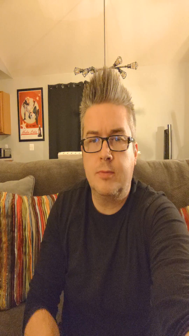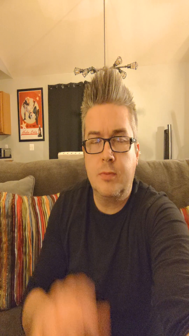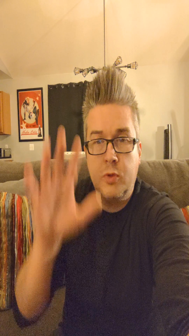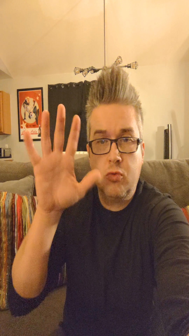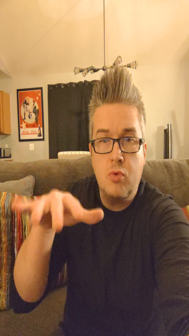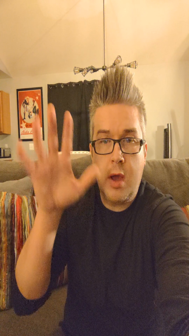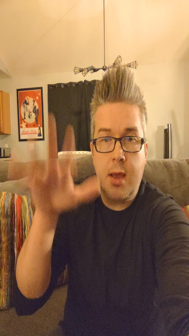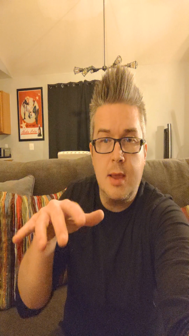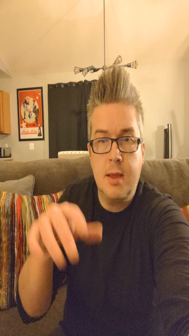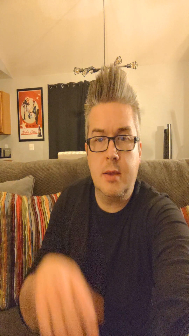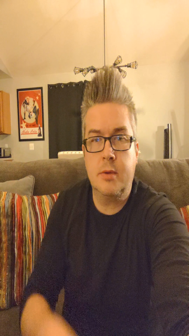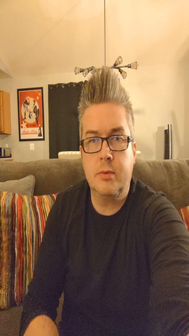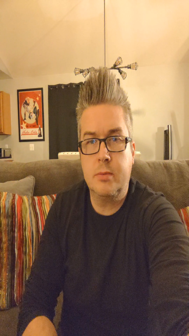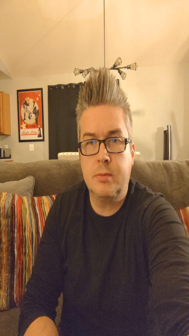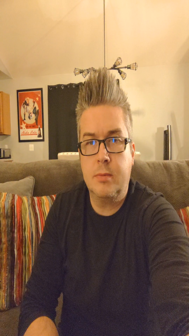rain